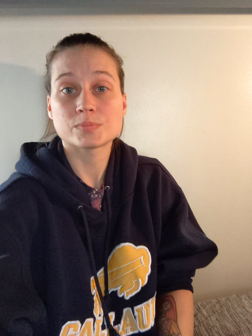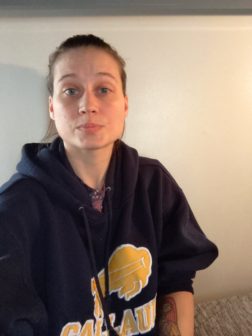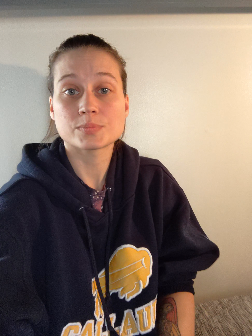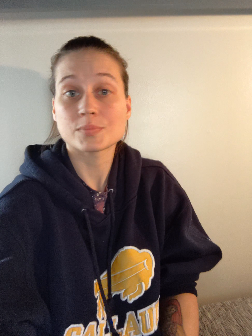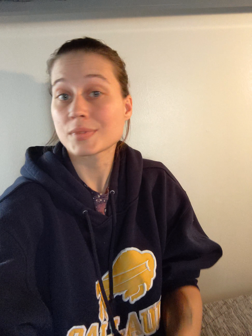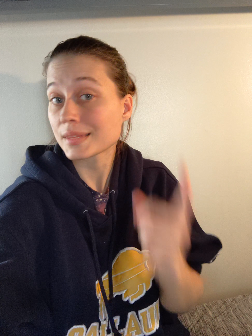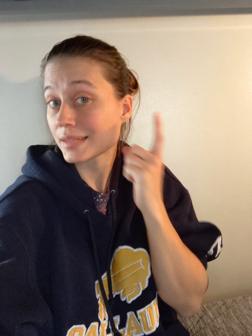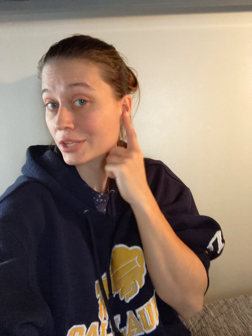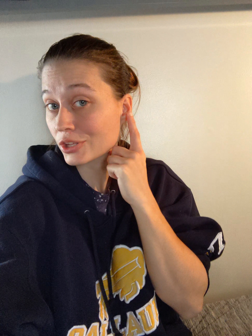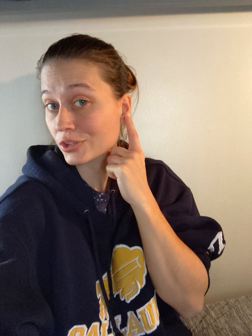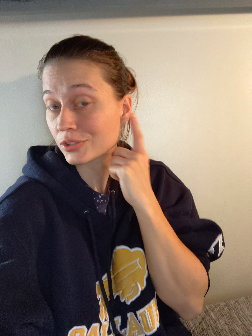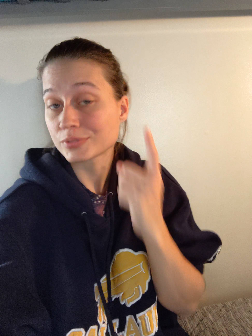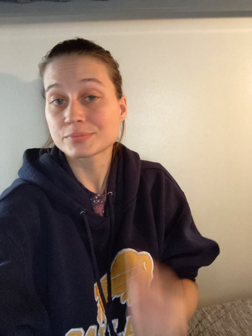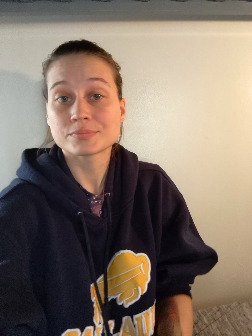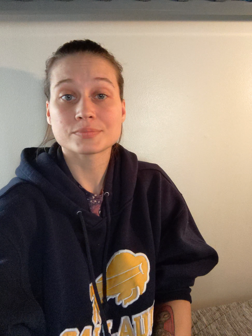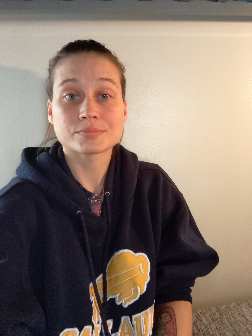ear